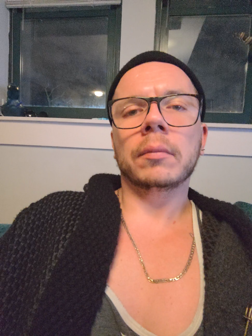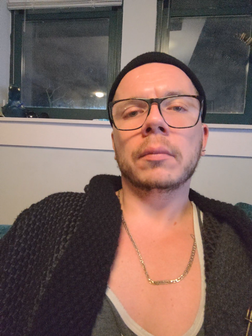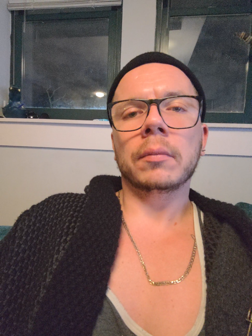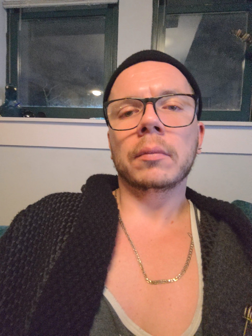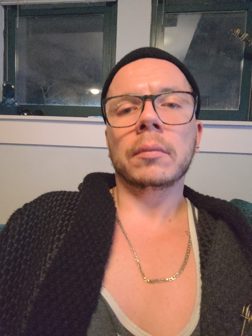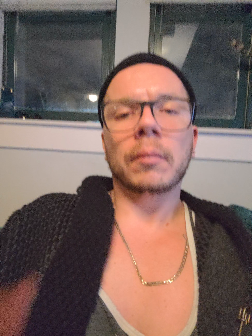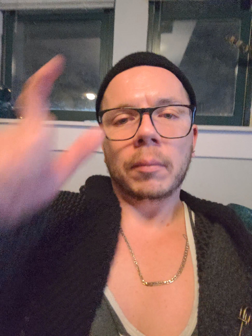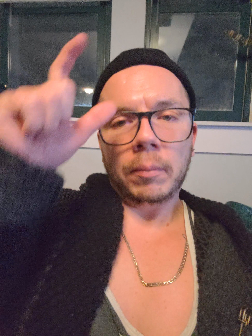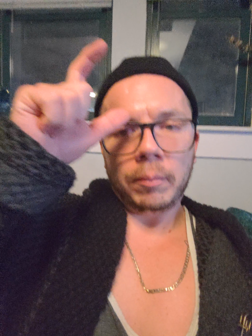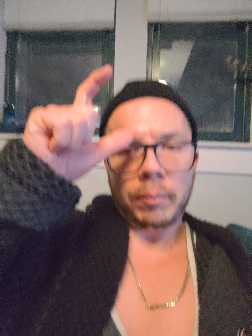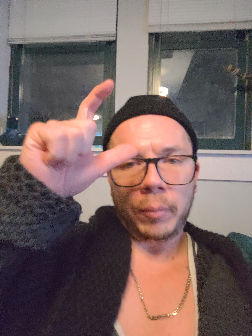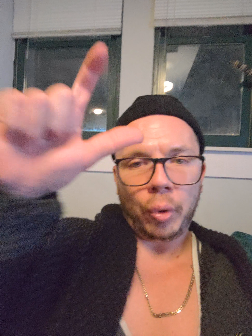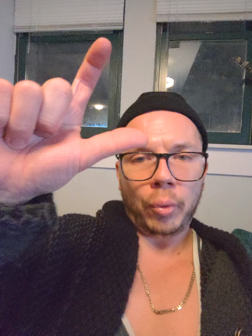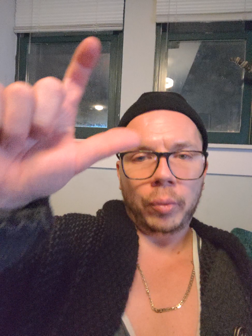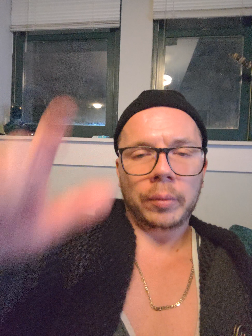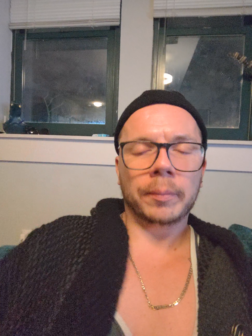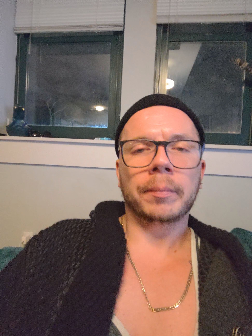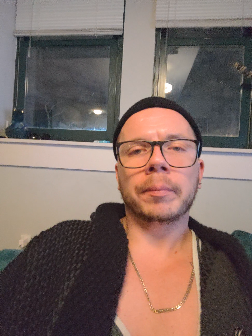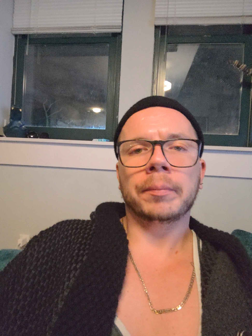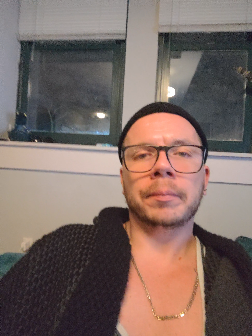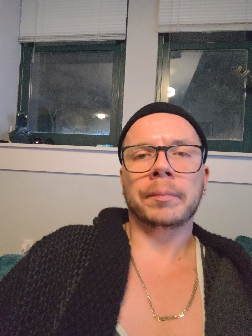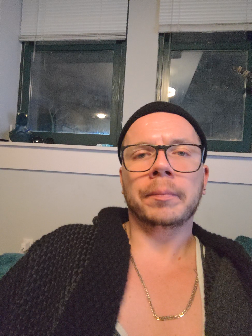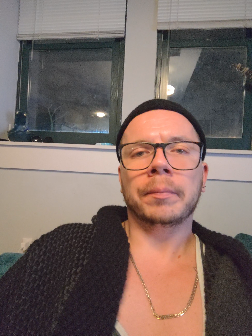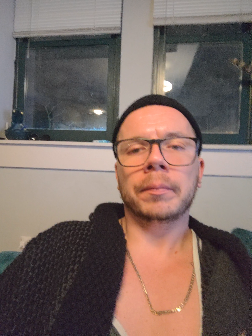moon